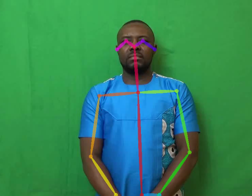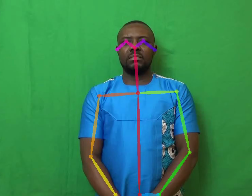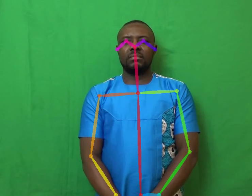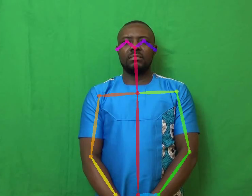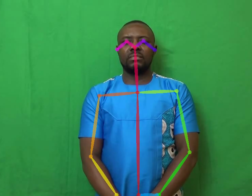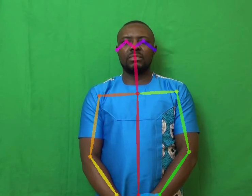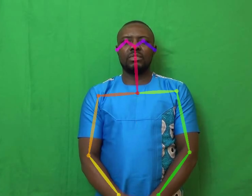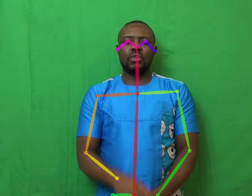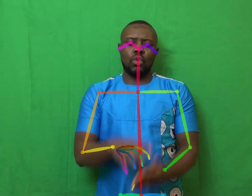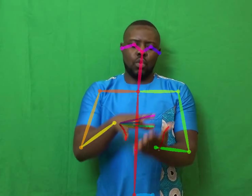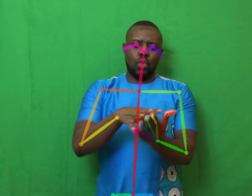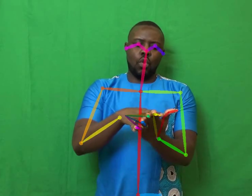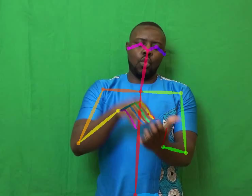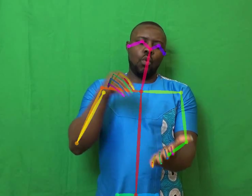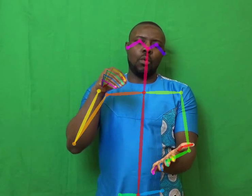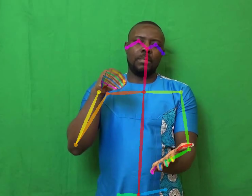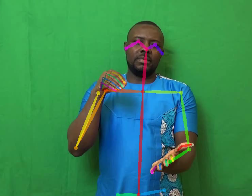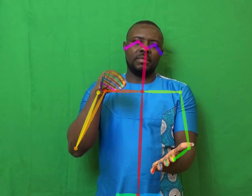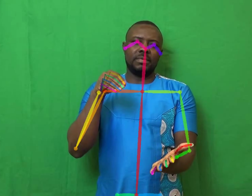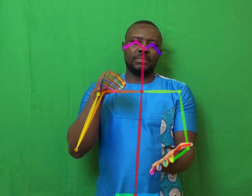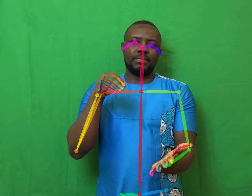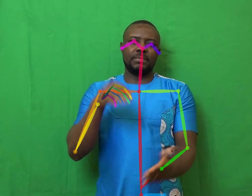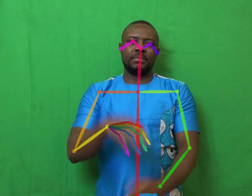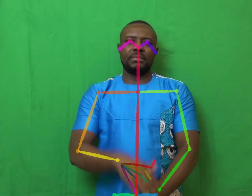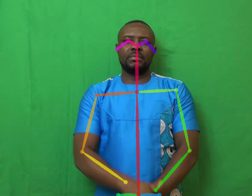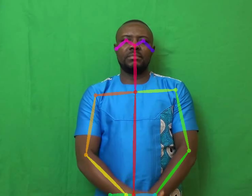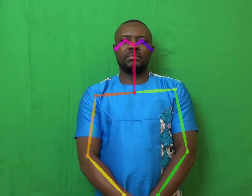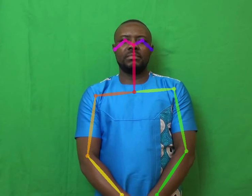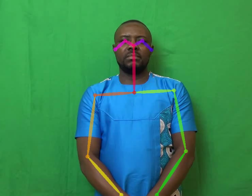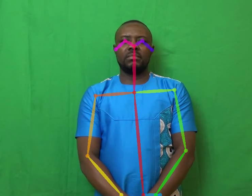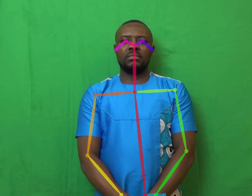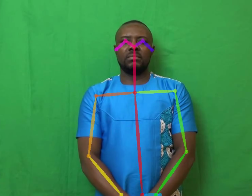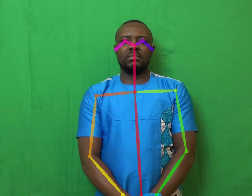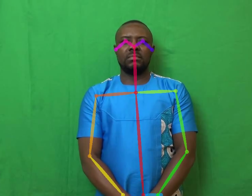copy